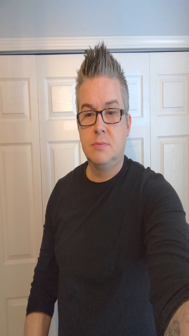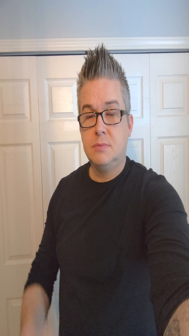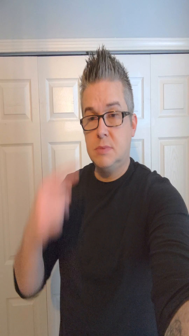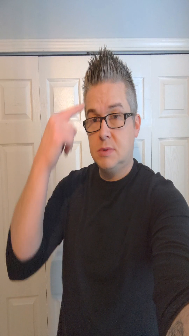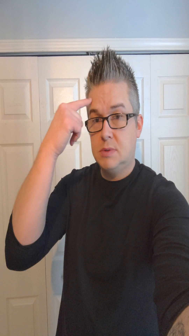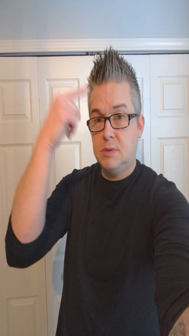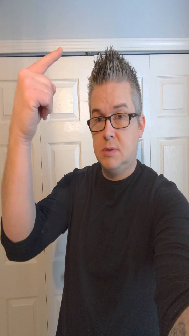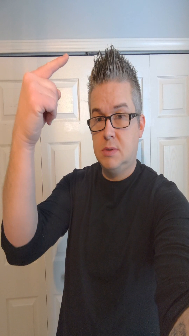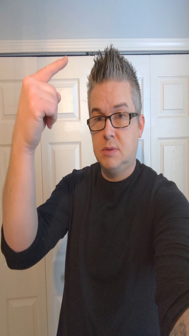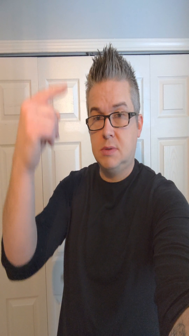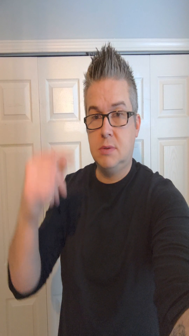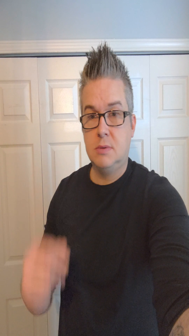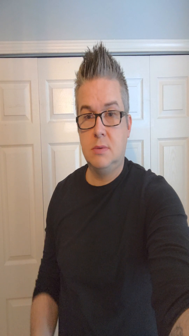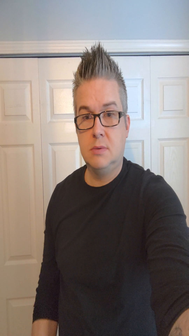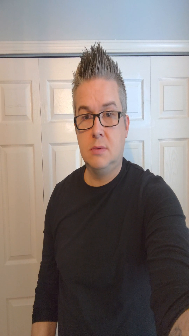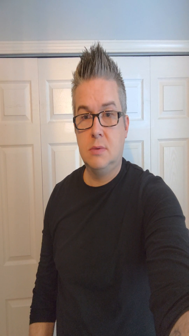penny